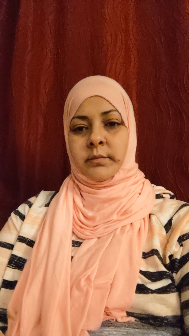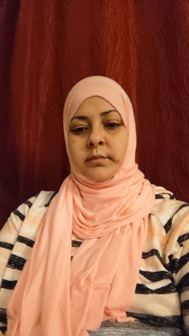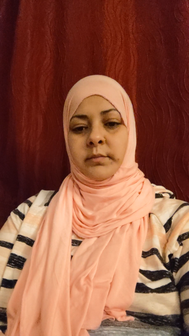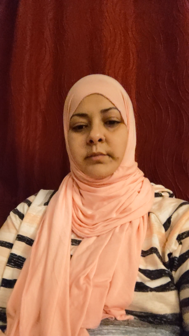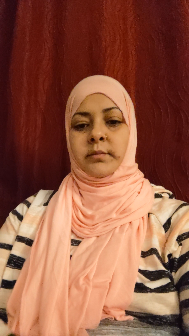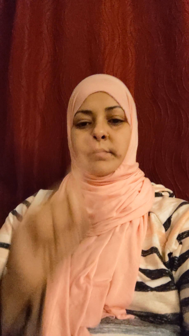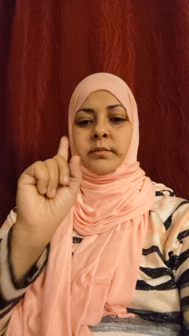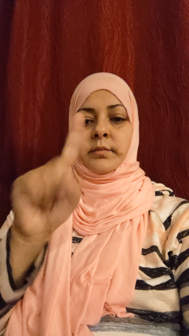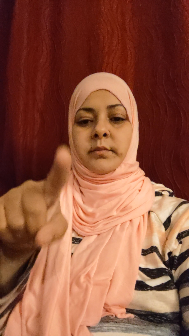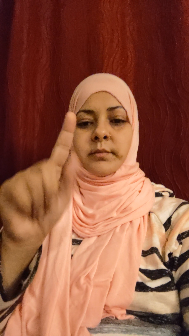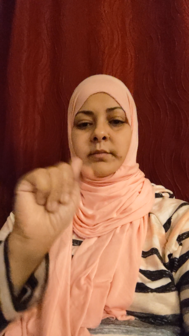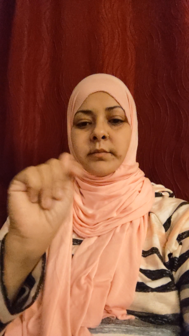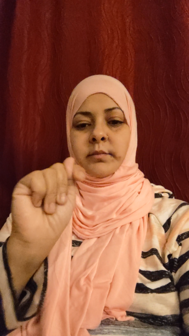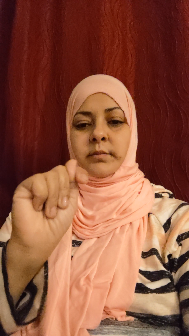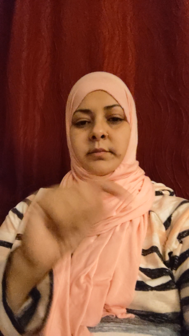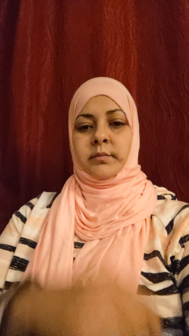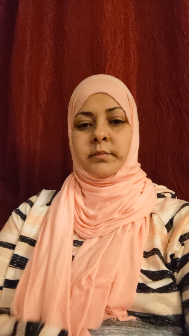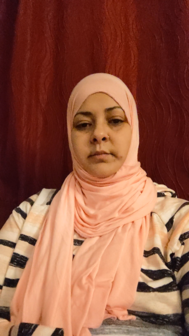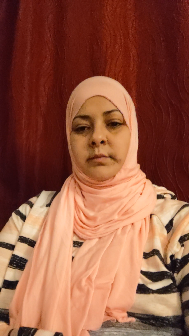go potty